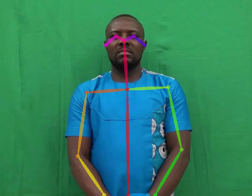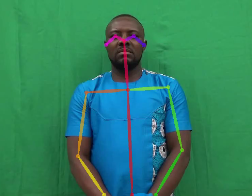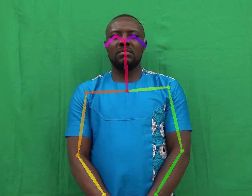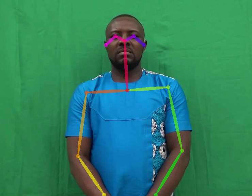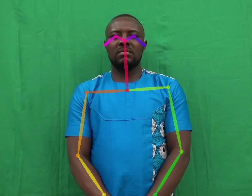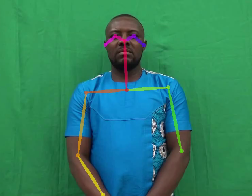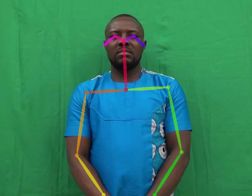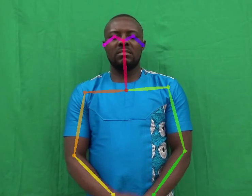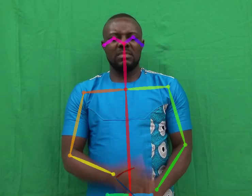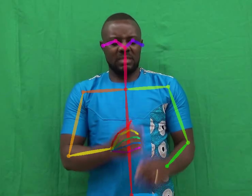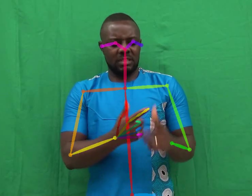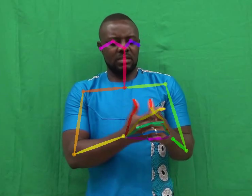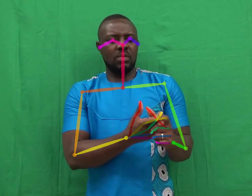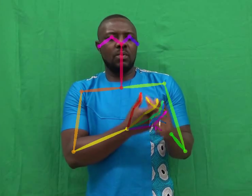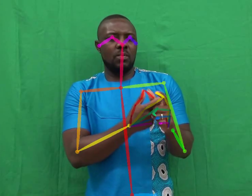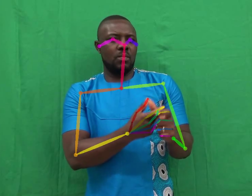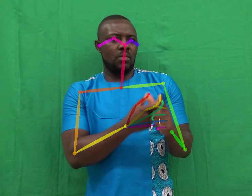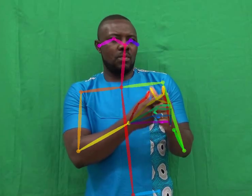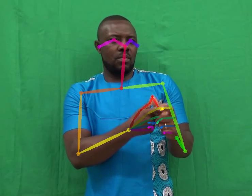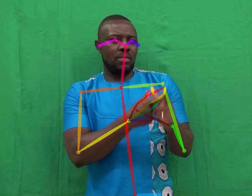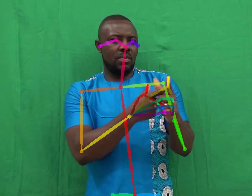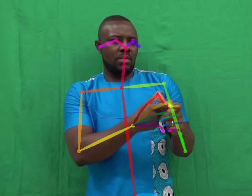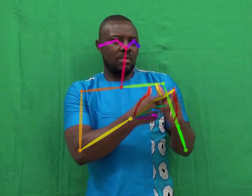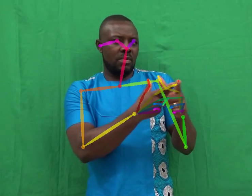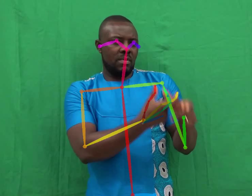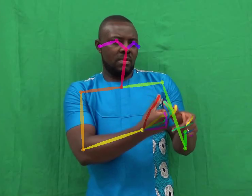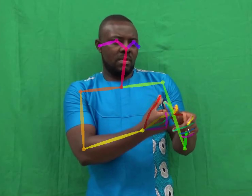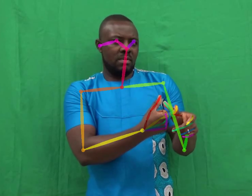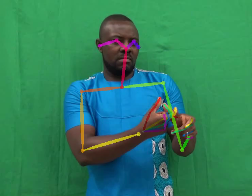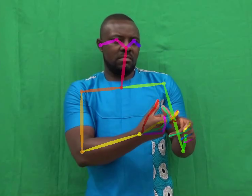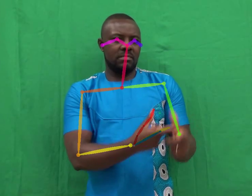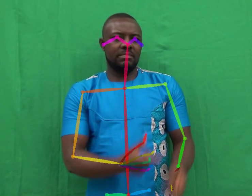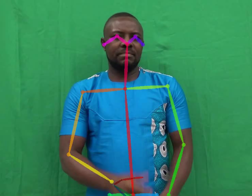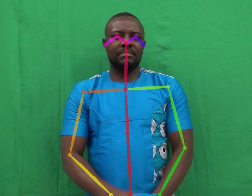run